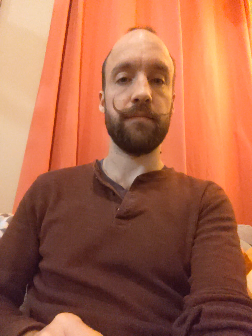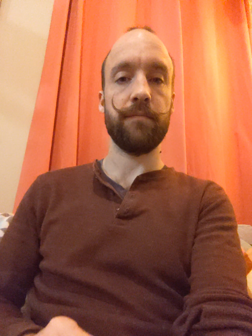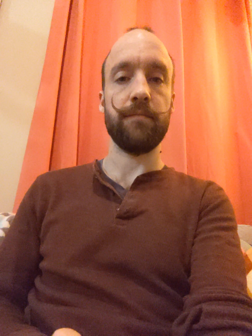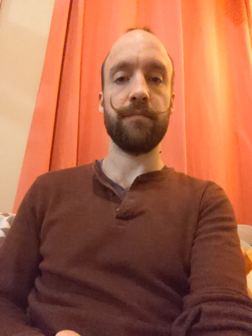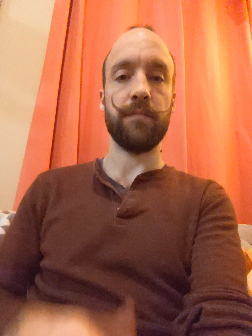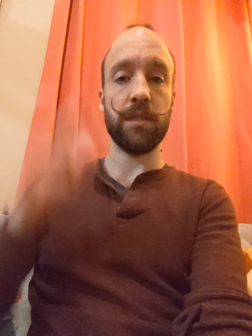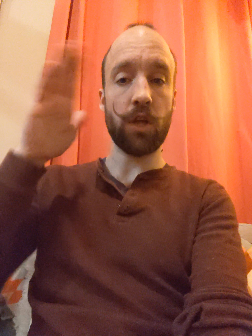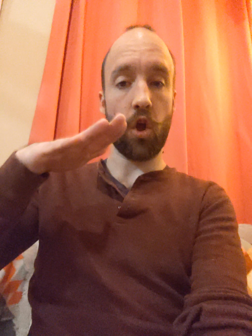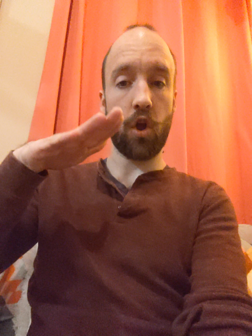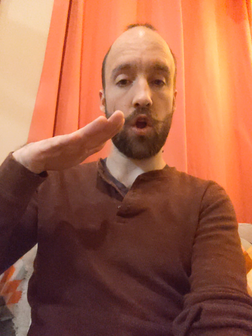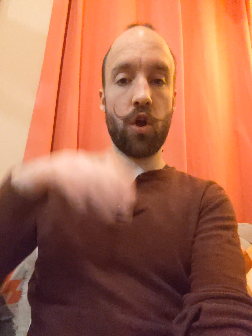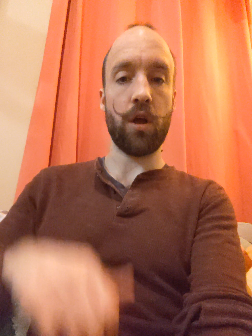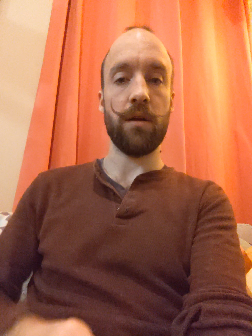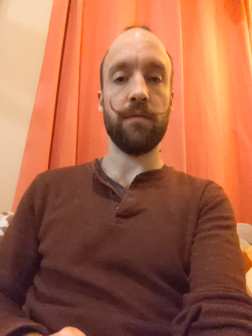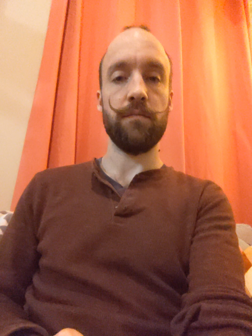on